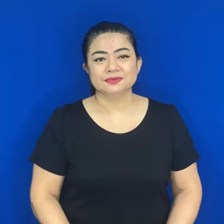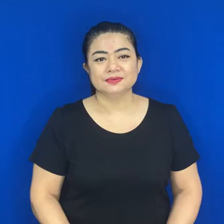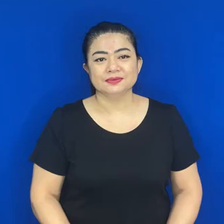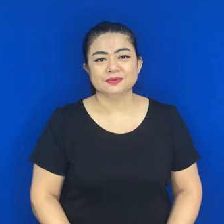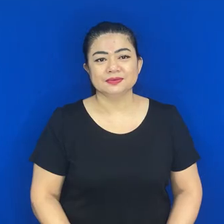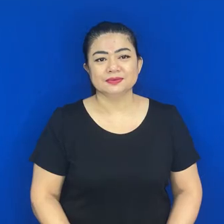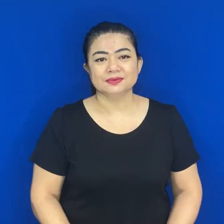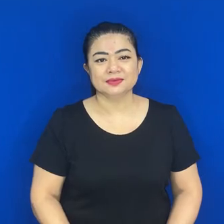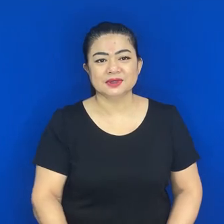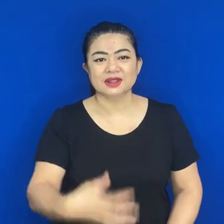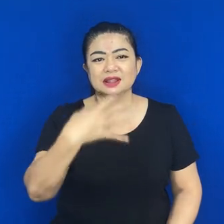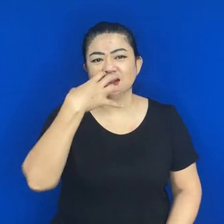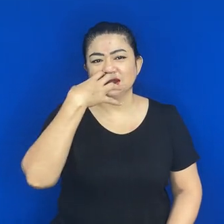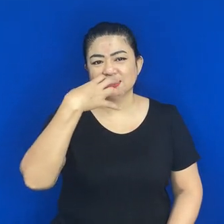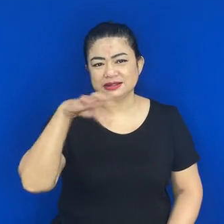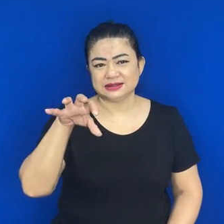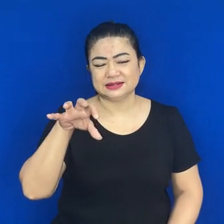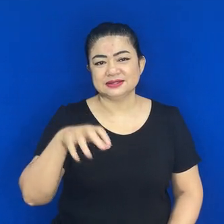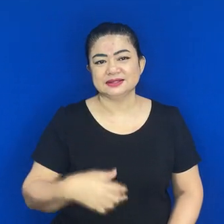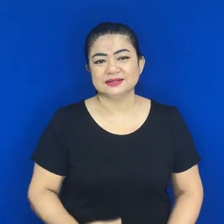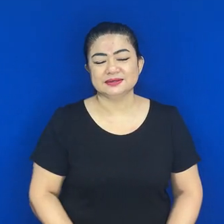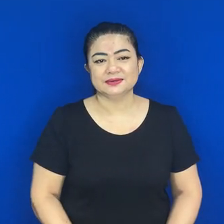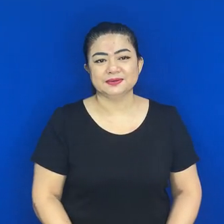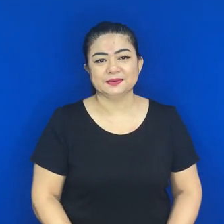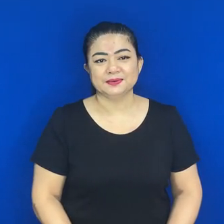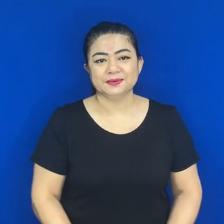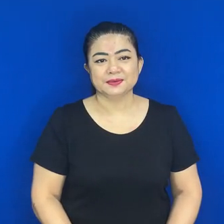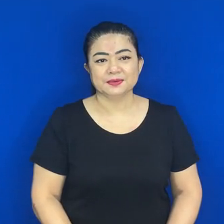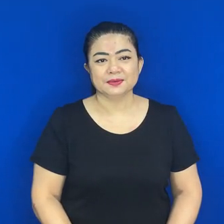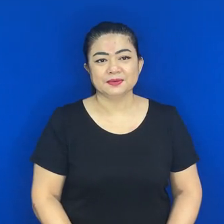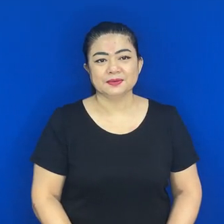hot